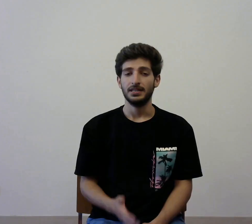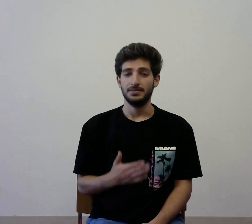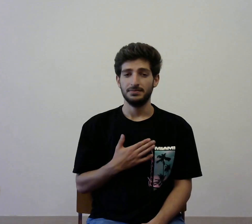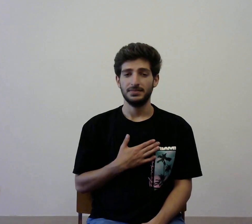mən